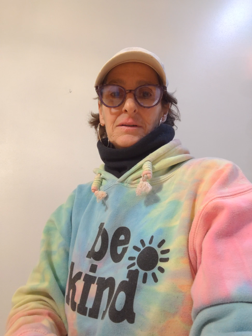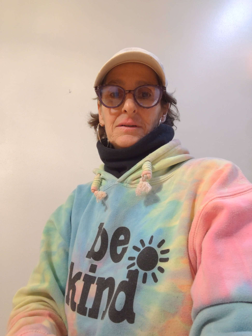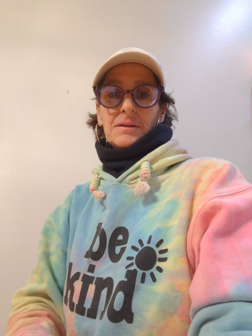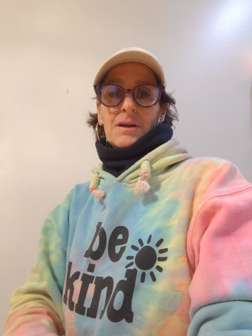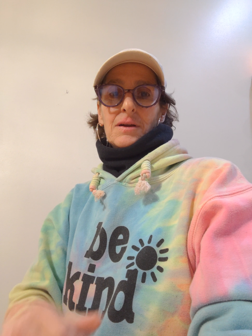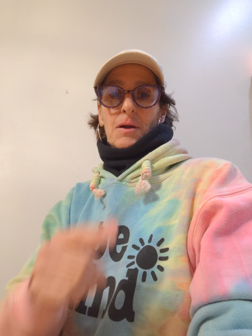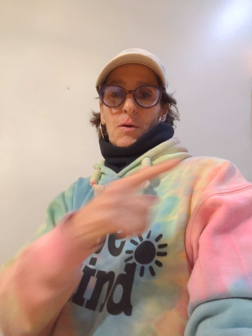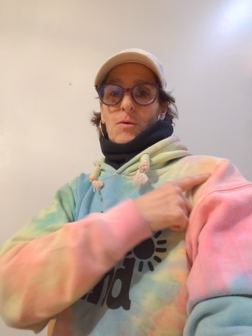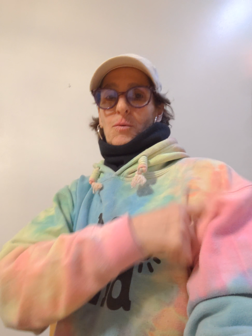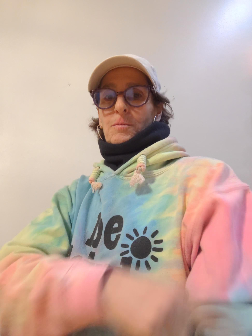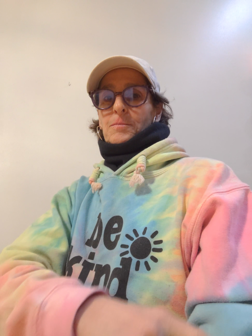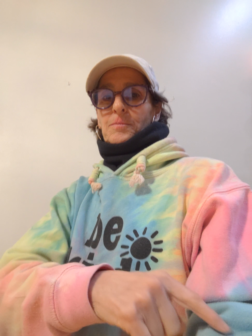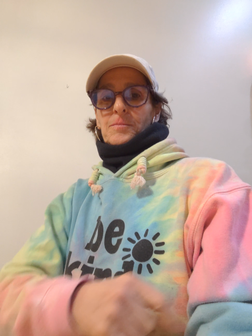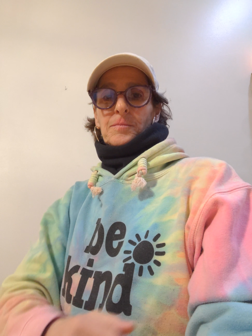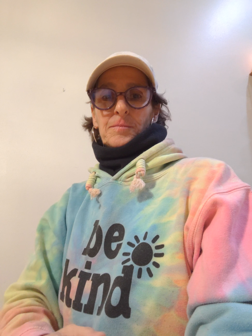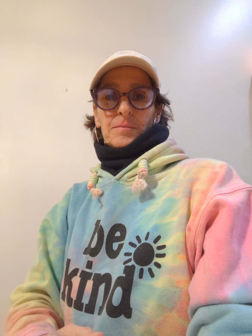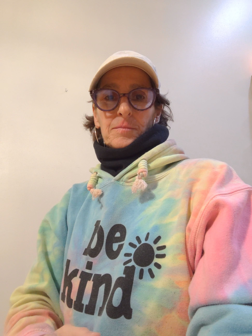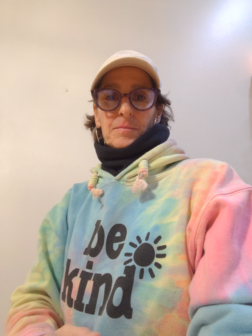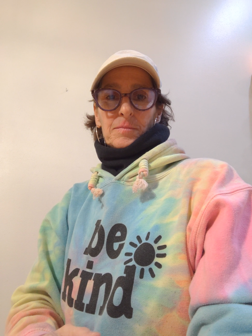arm